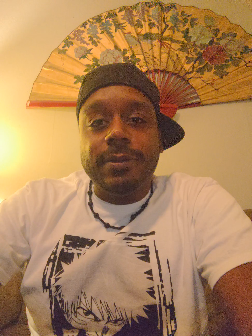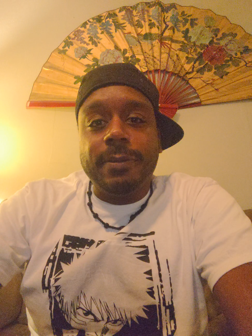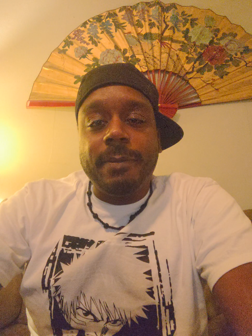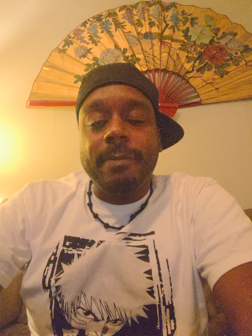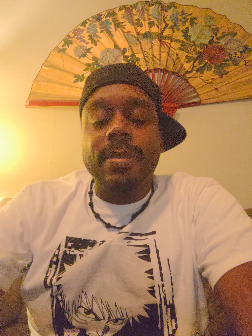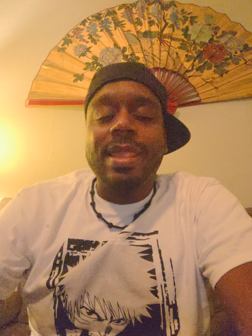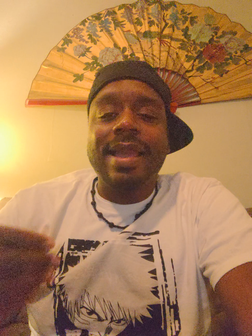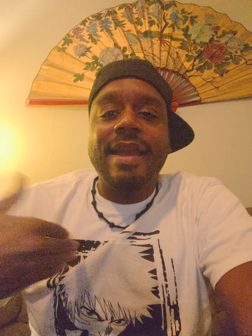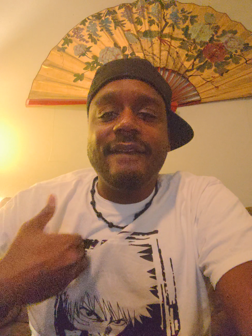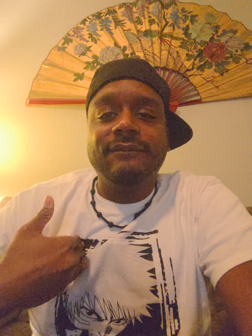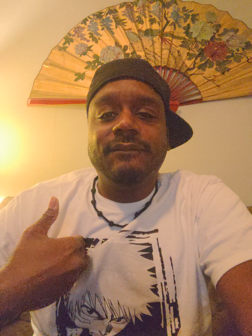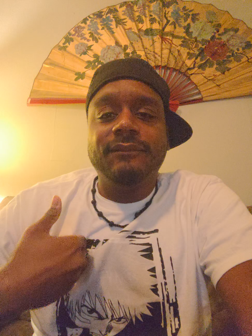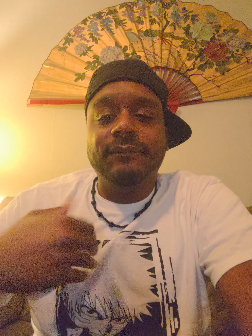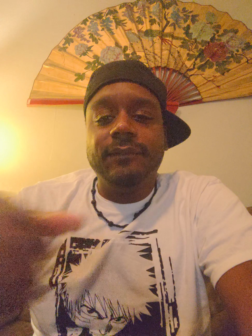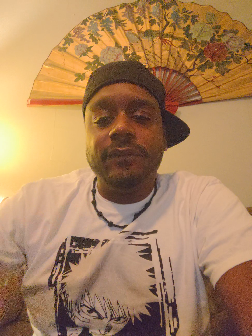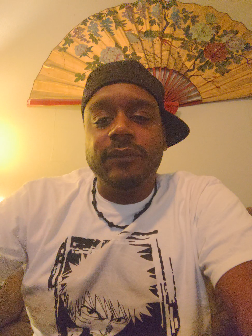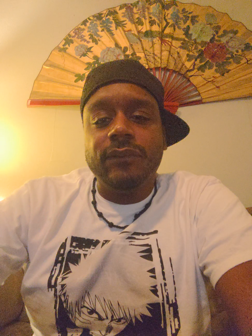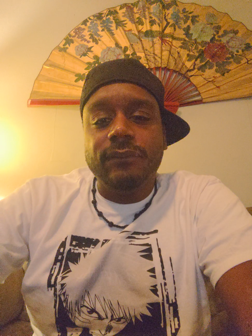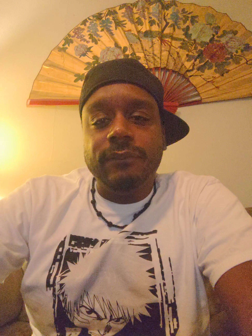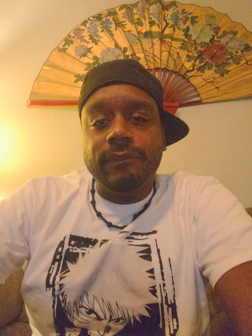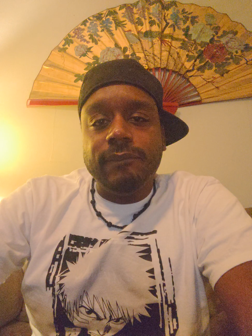have